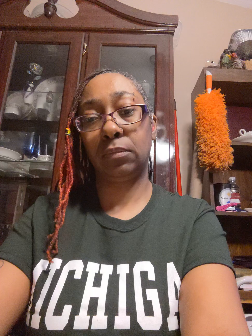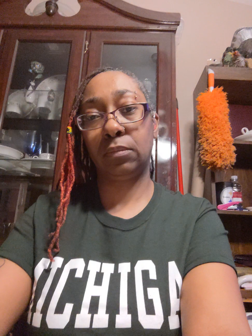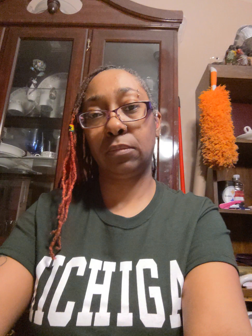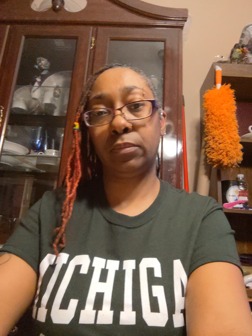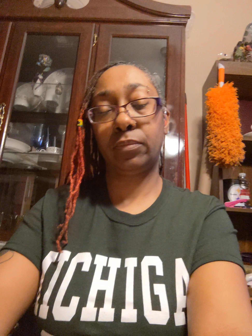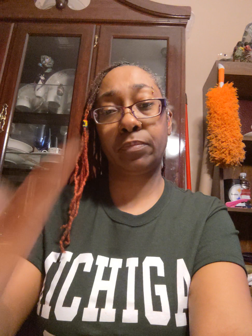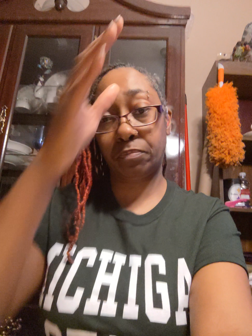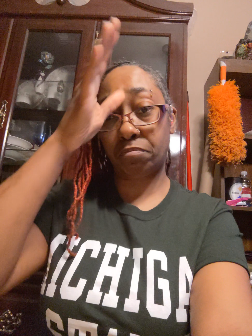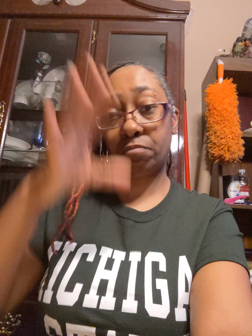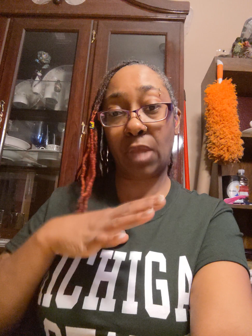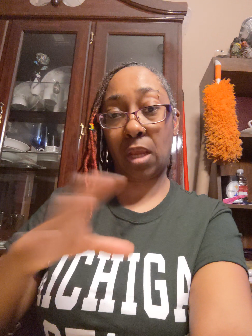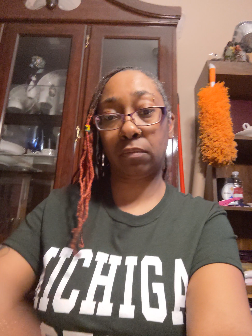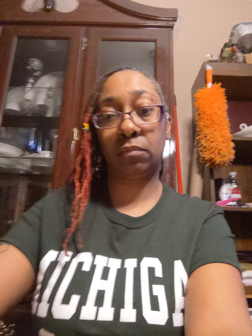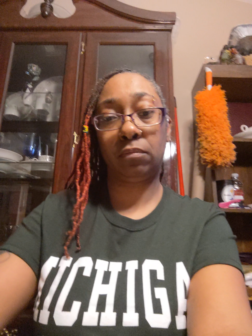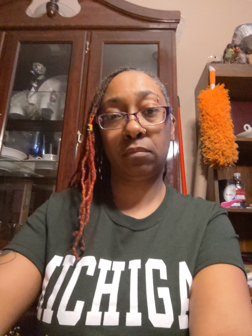man